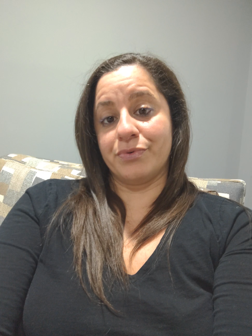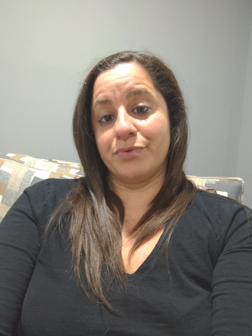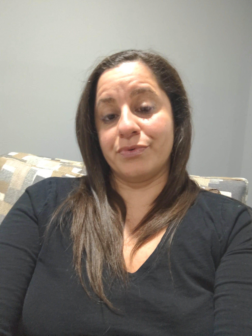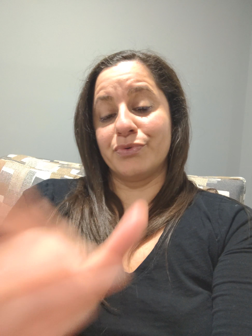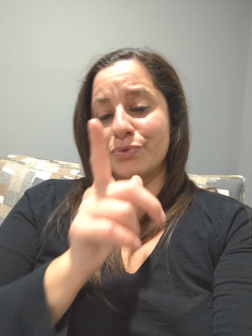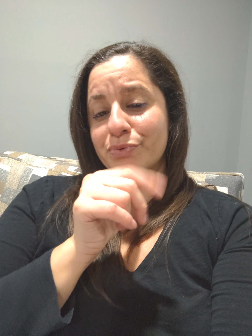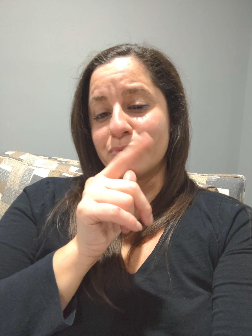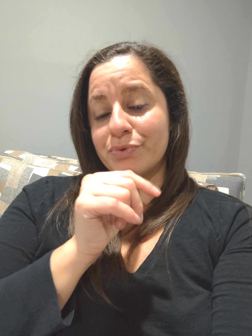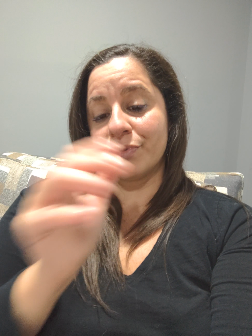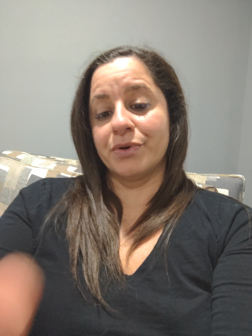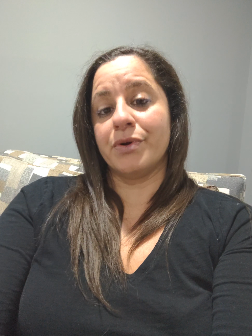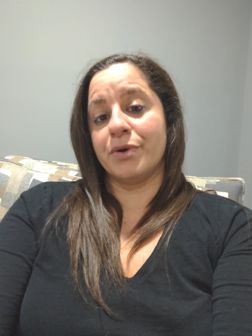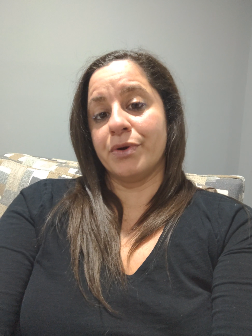who